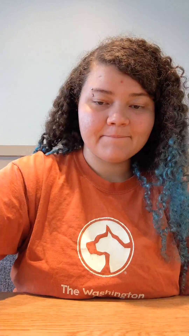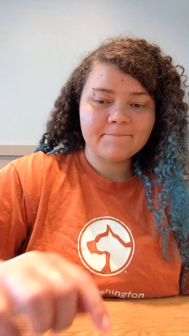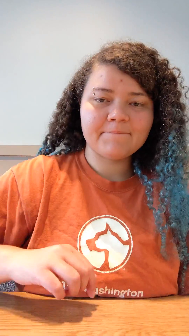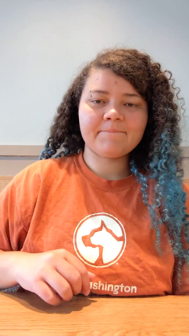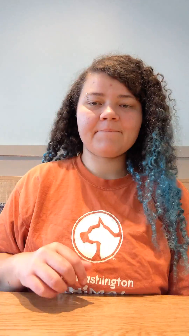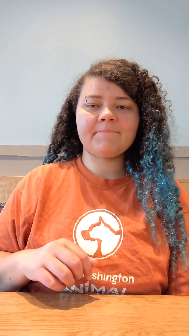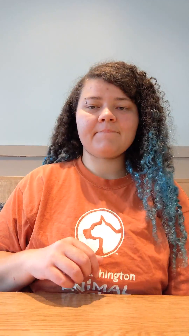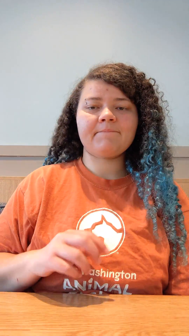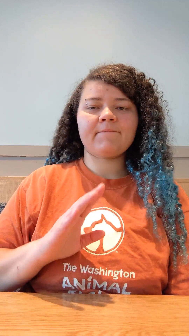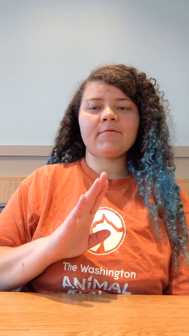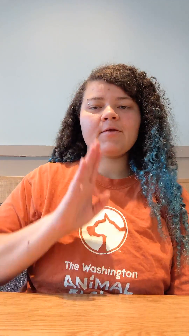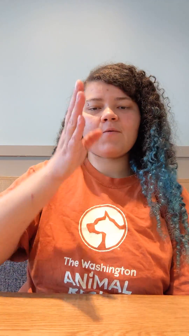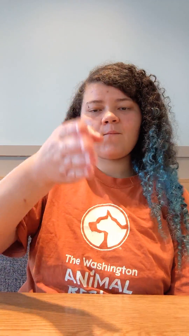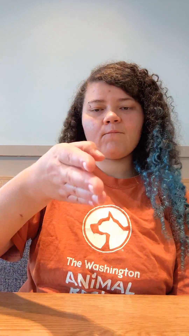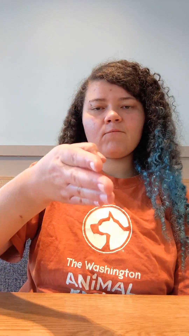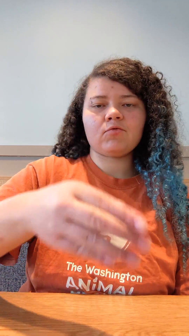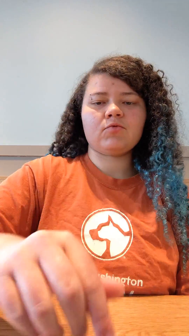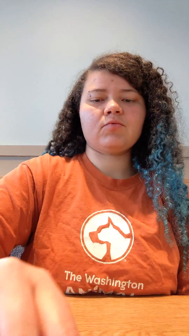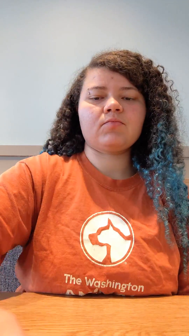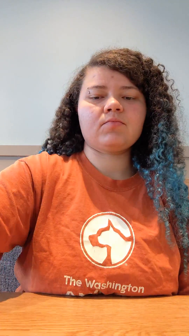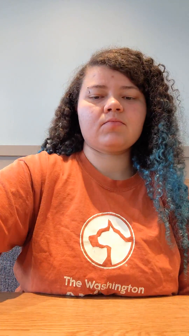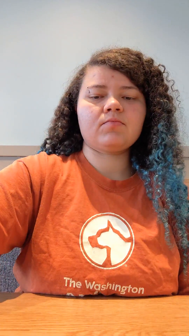over